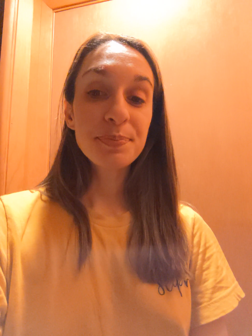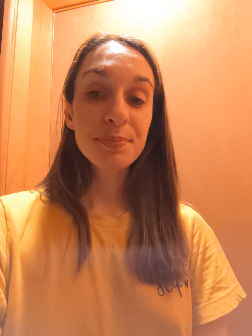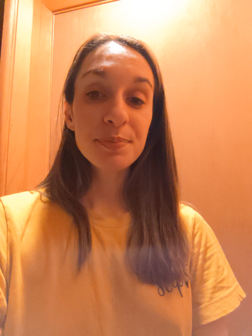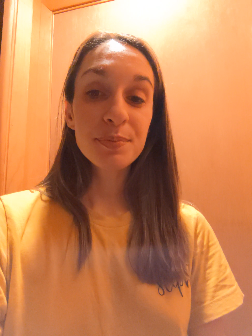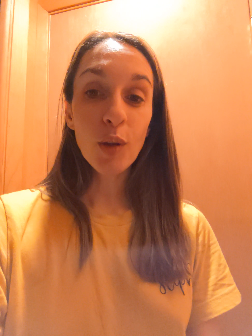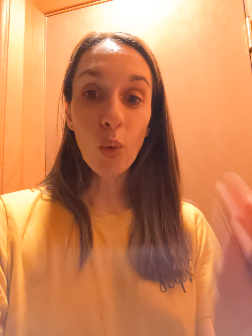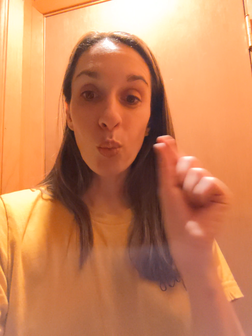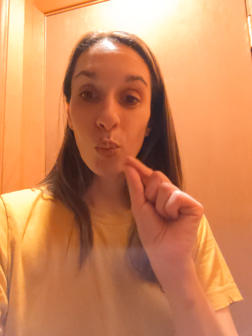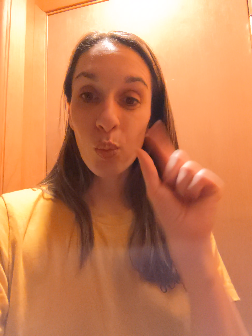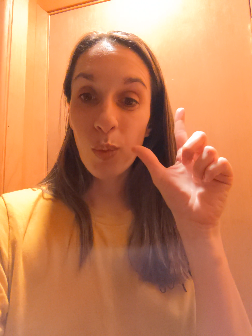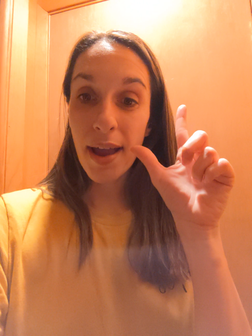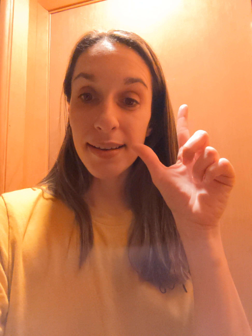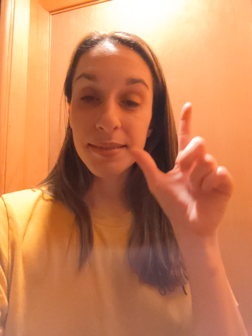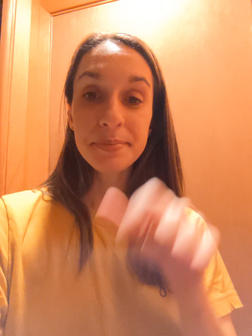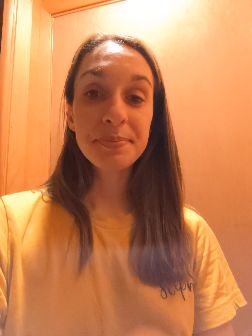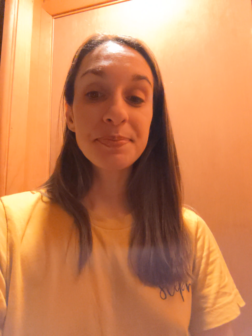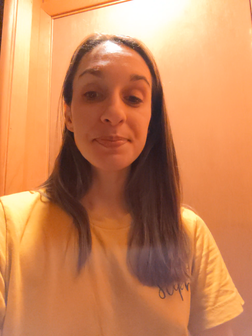awake